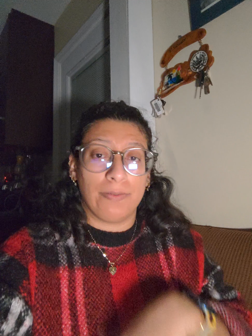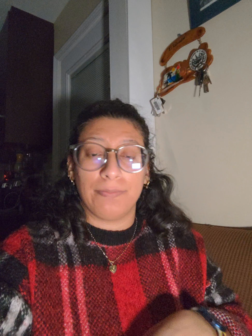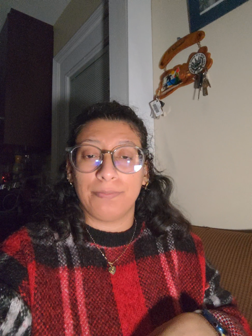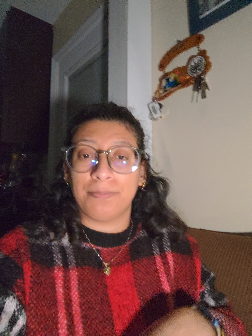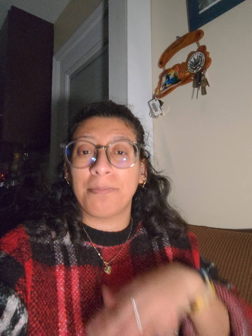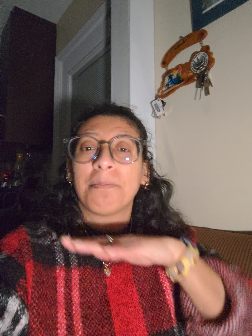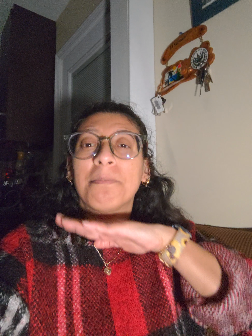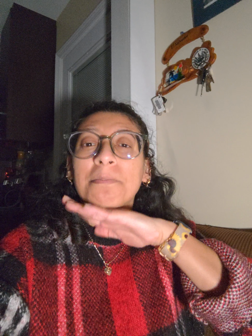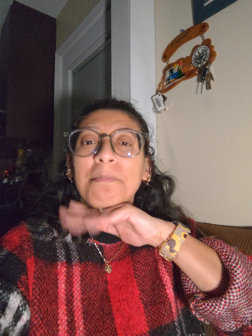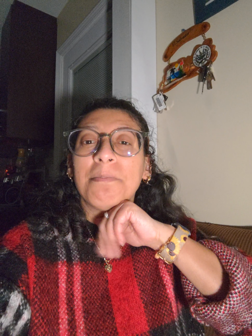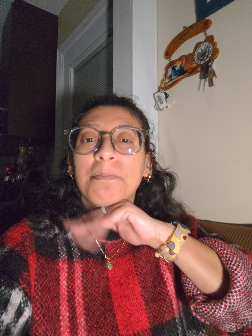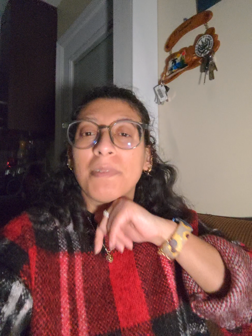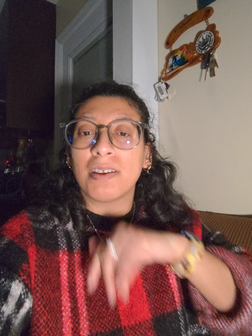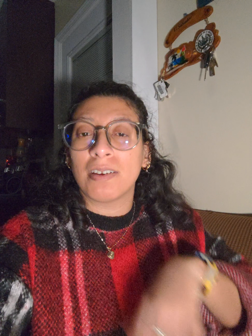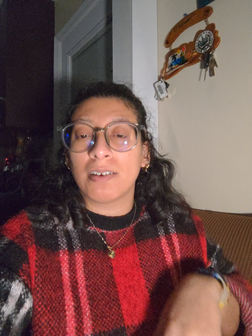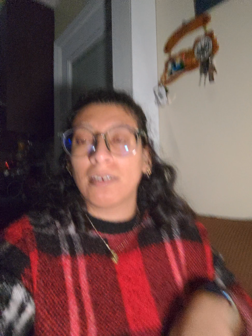pig